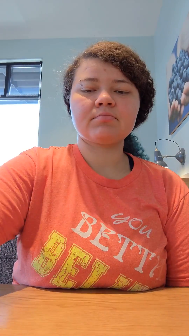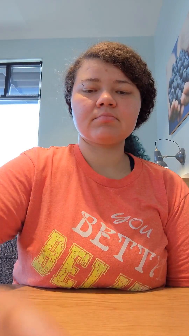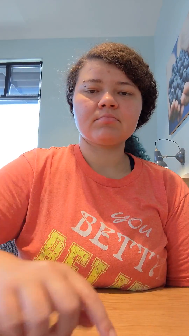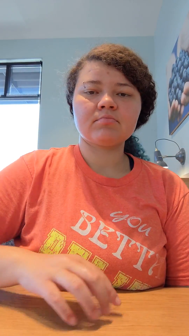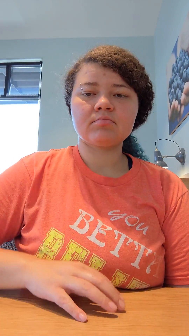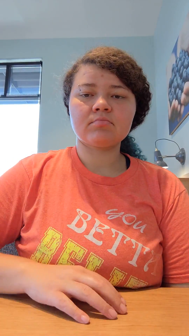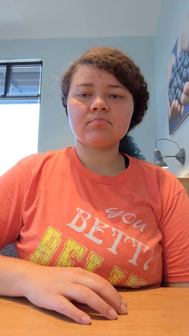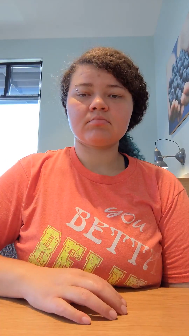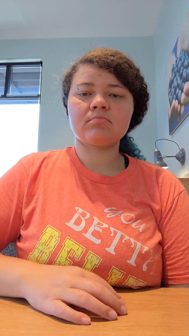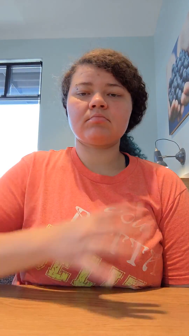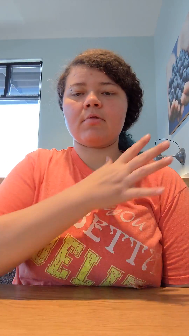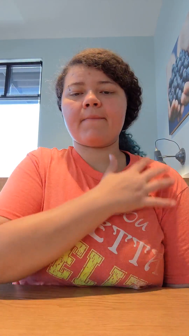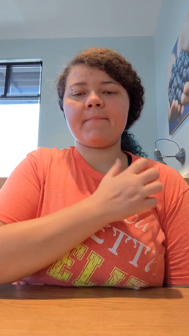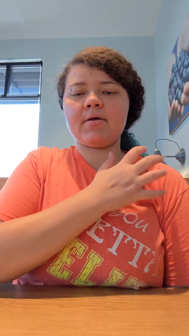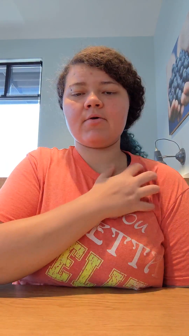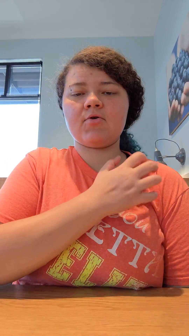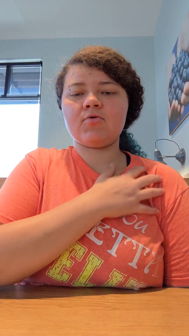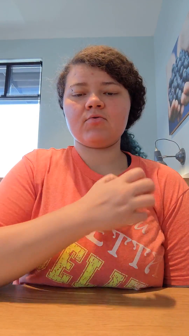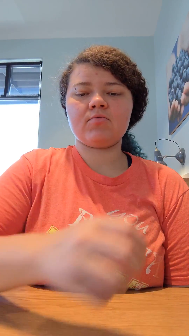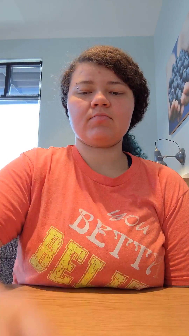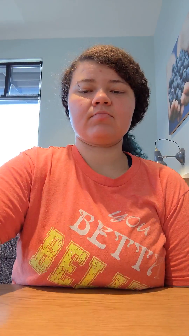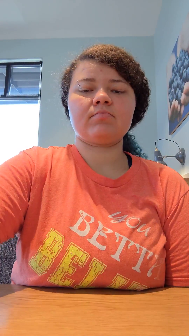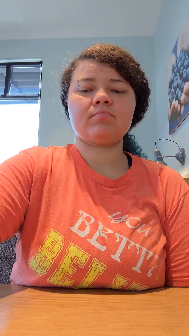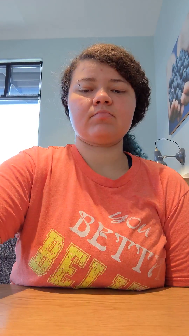bear